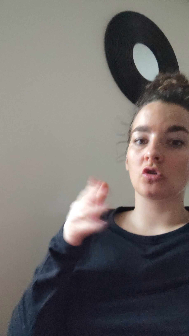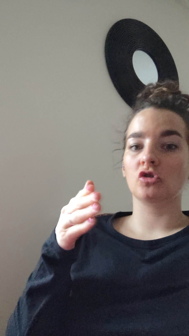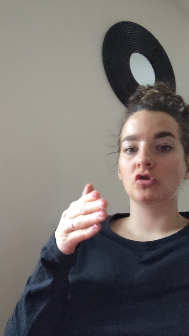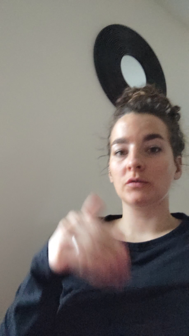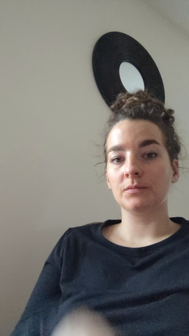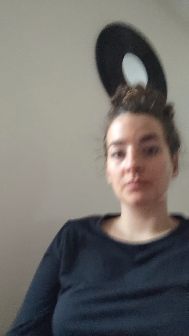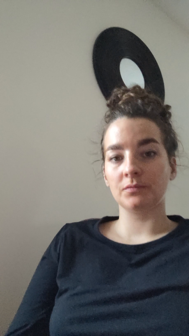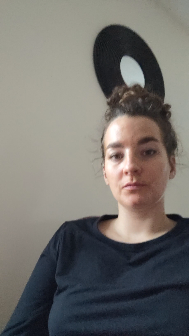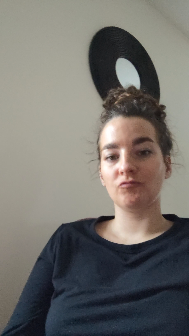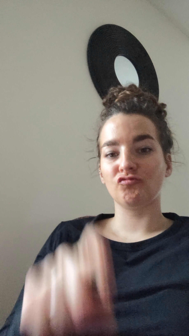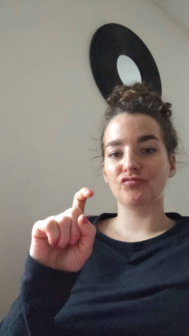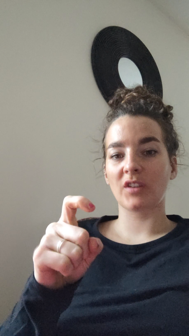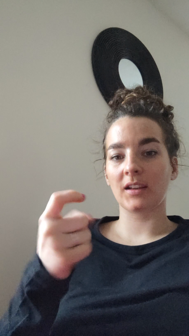friend